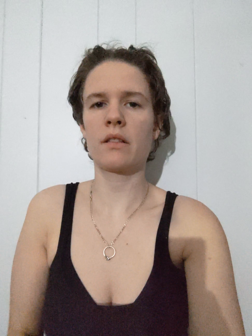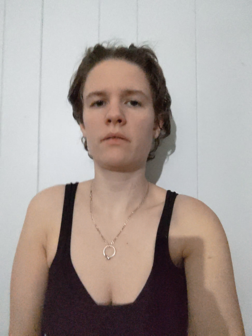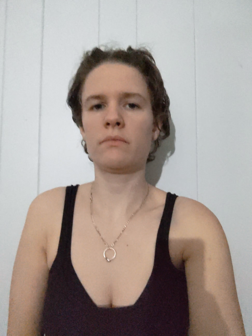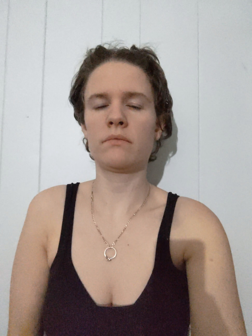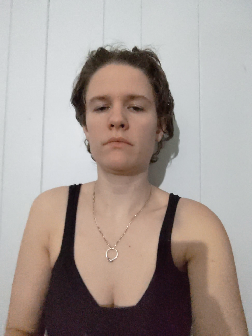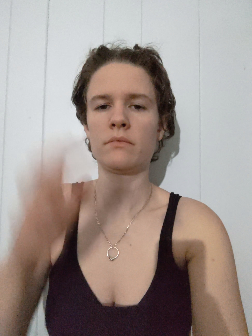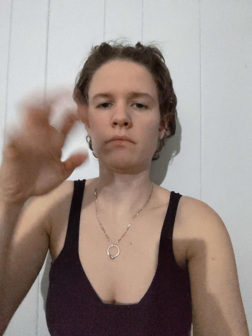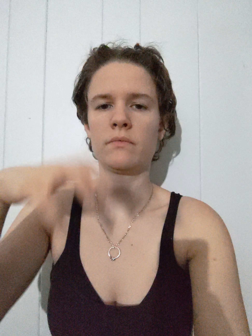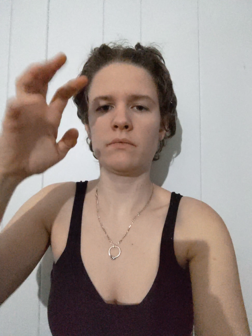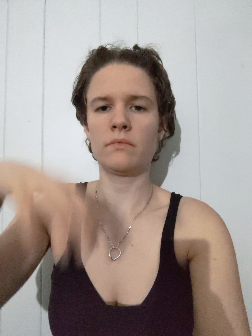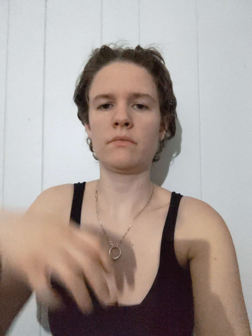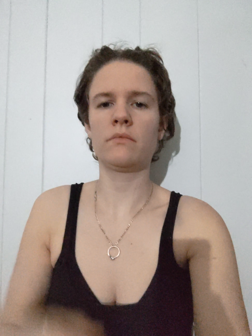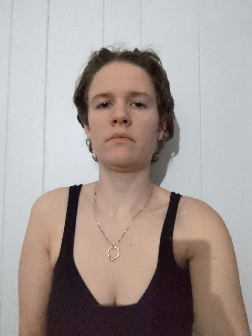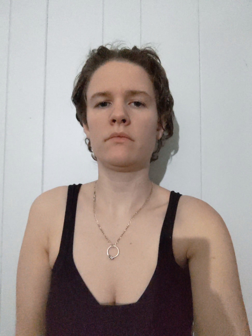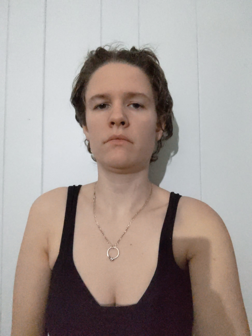rain